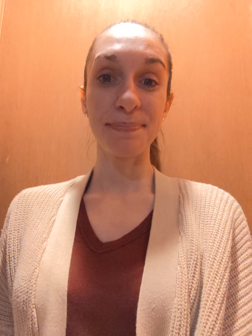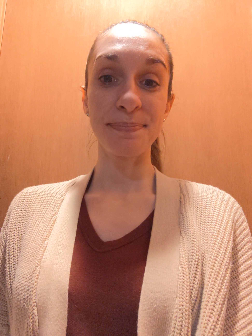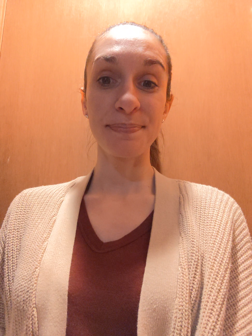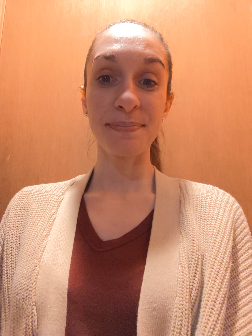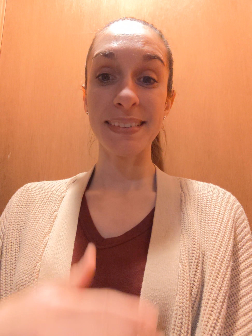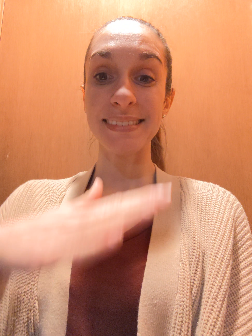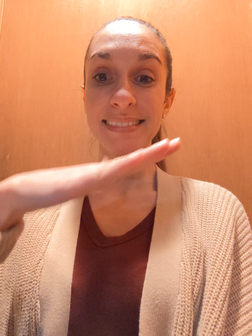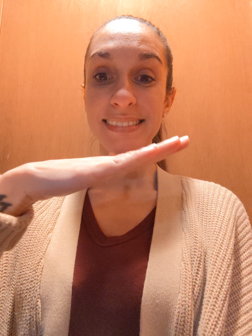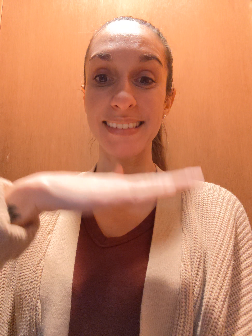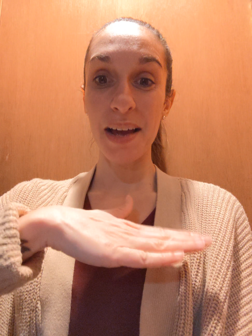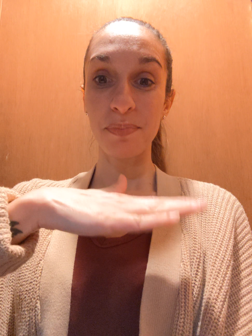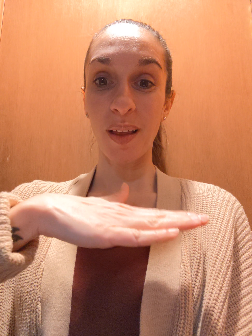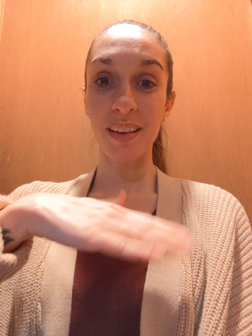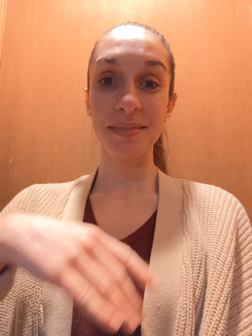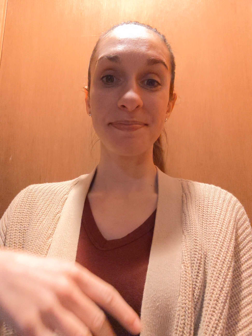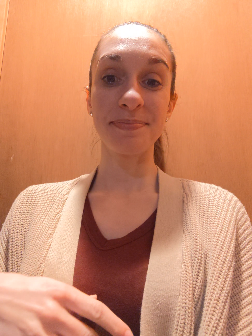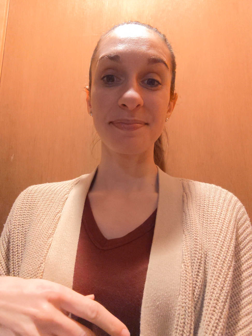table